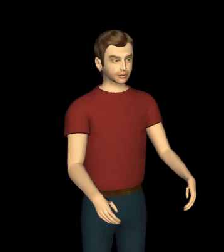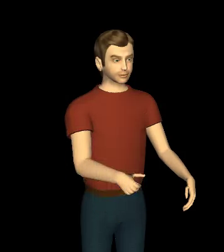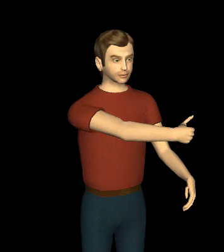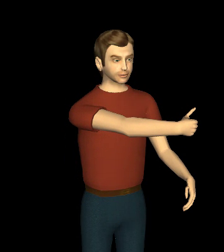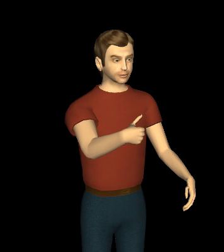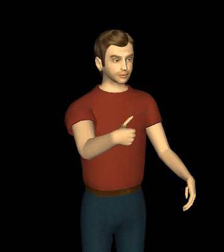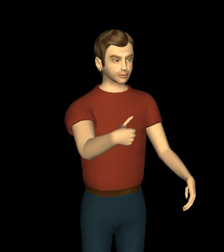وحيد